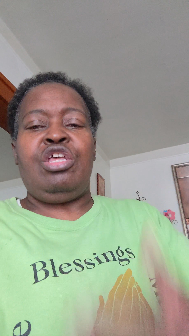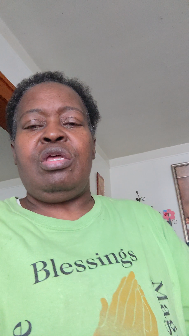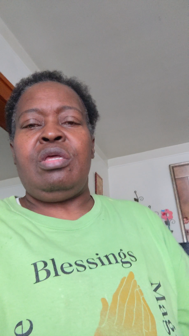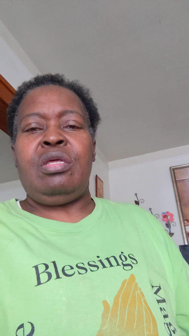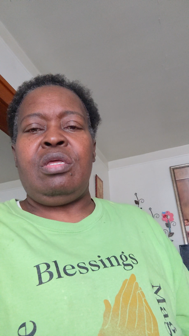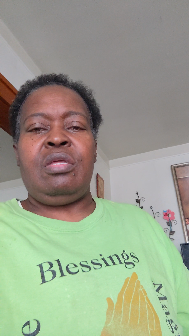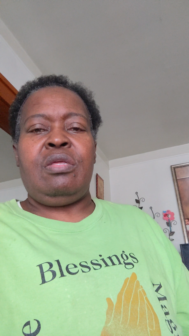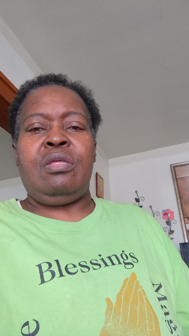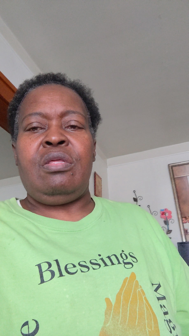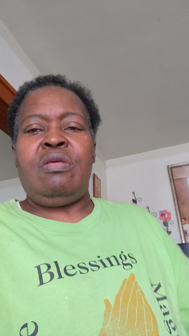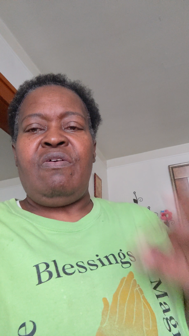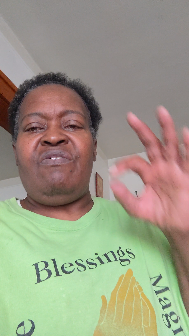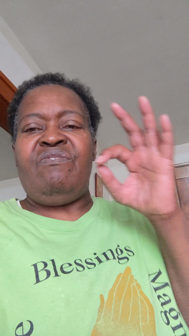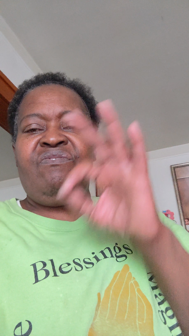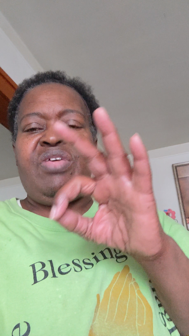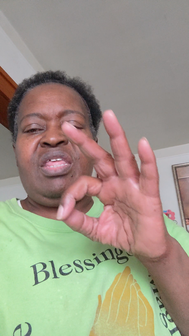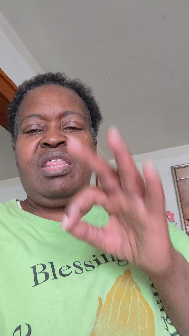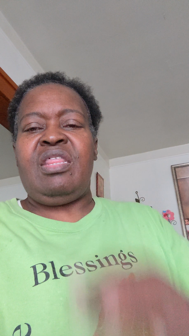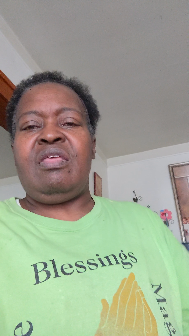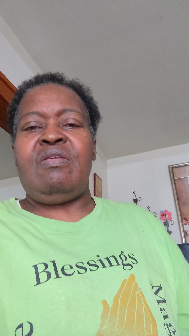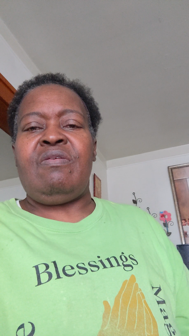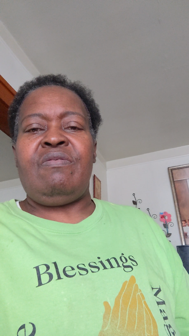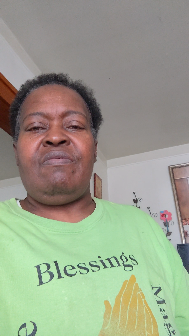fit